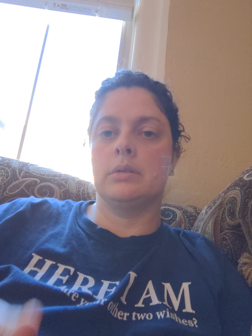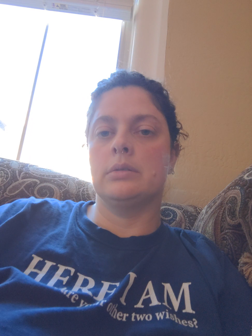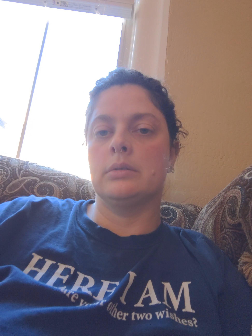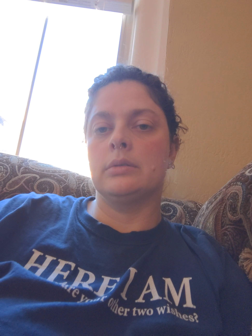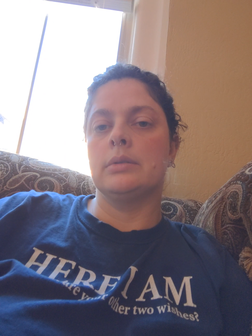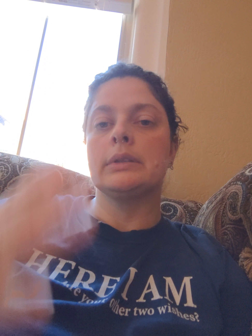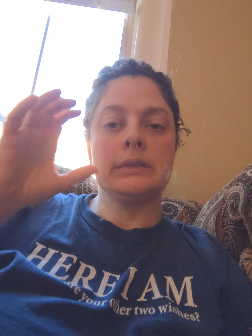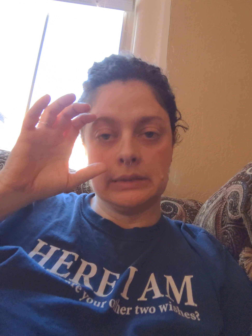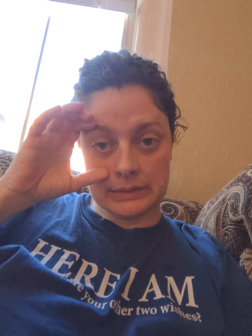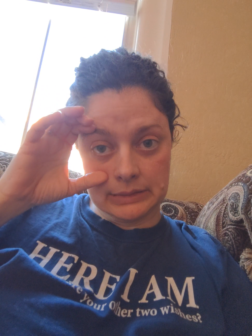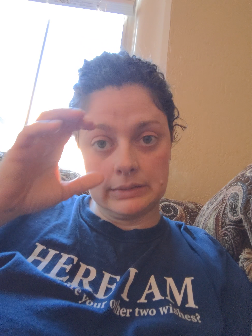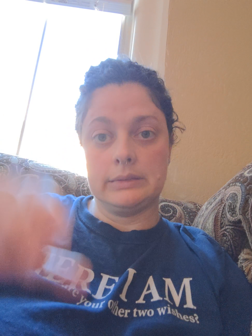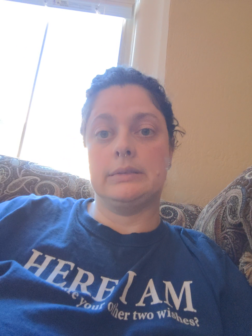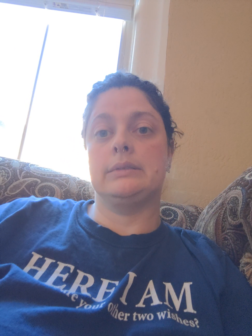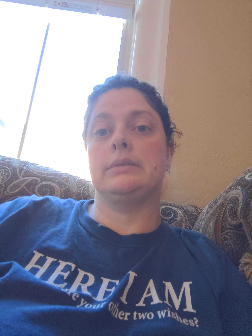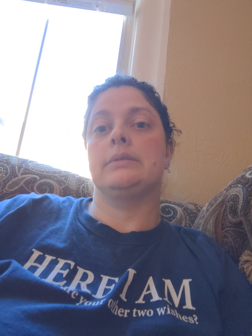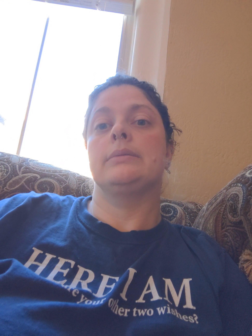listen